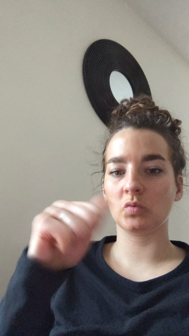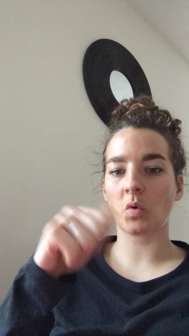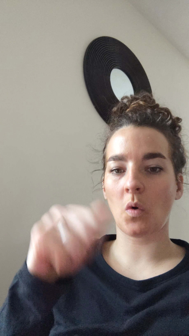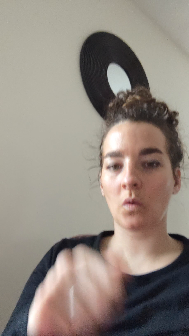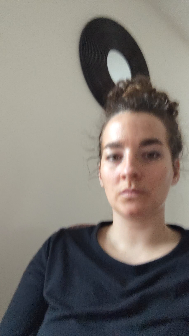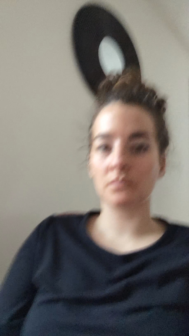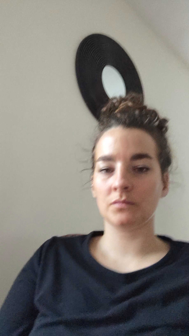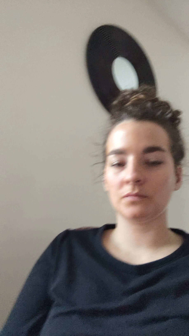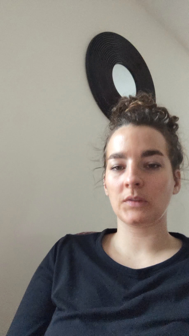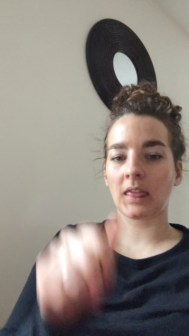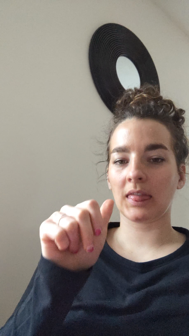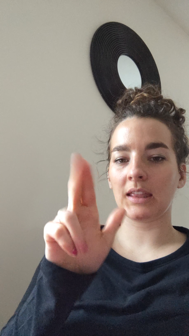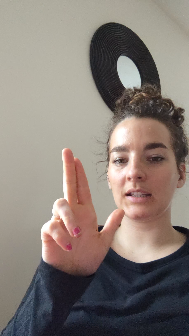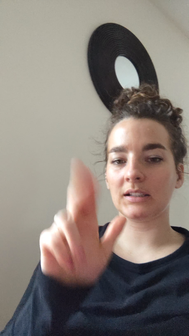lick